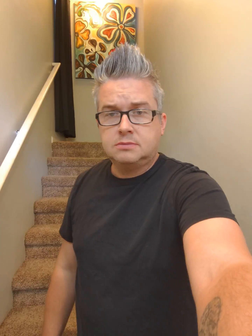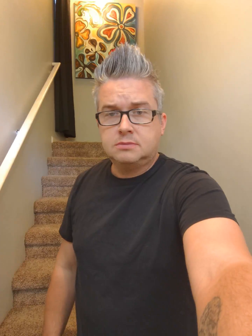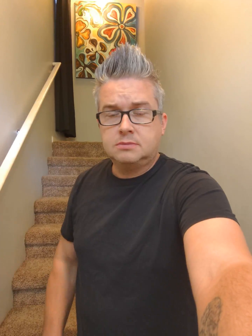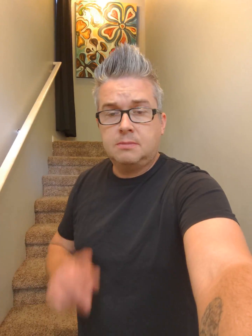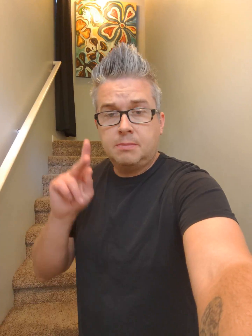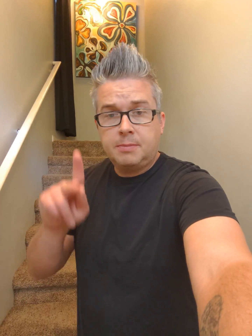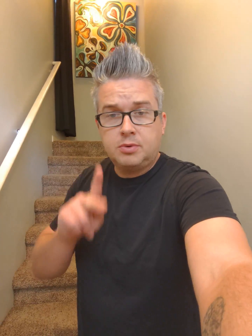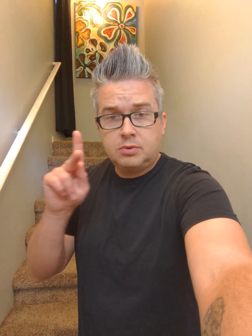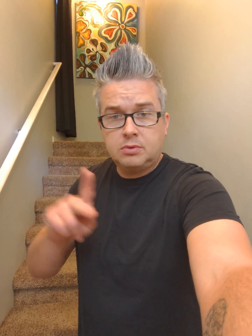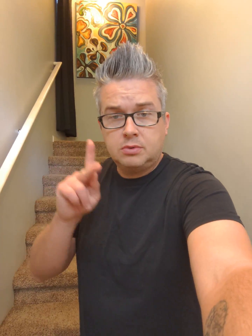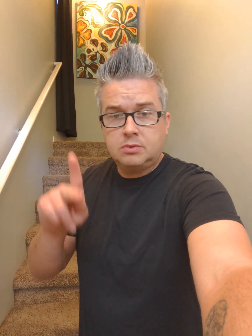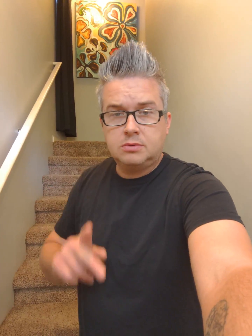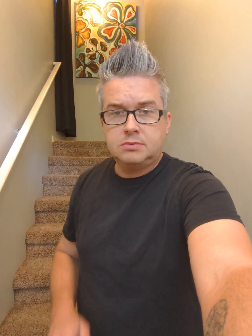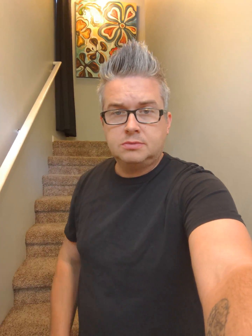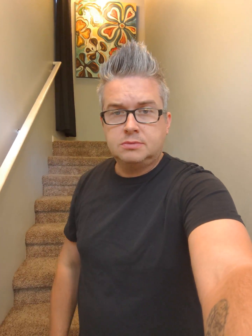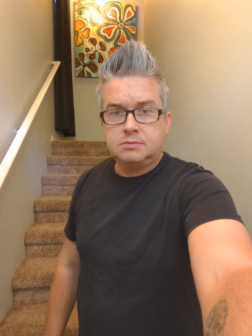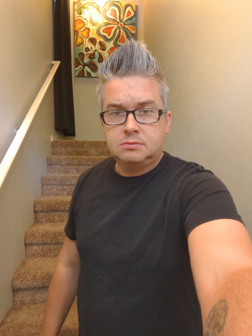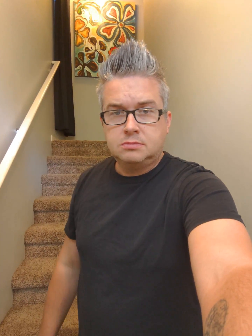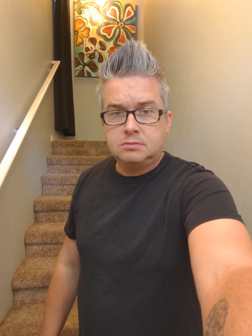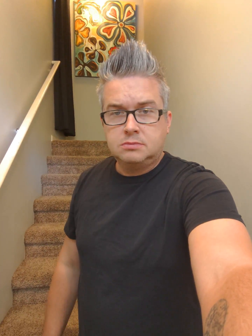people